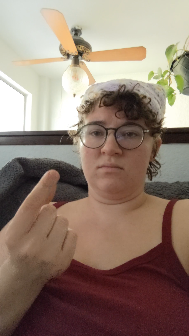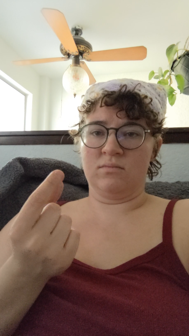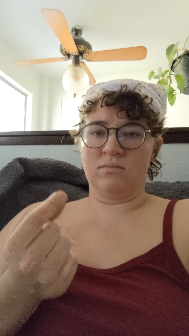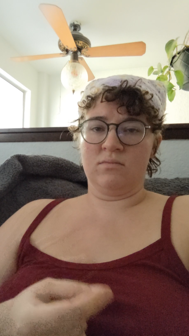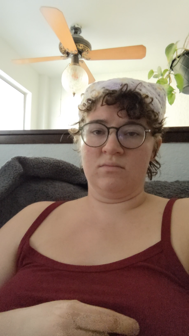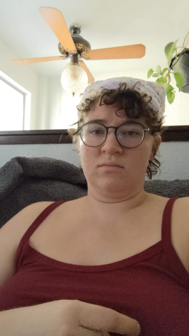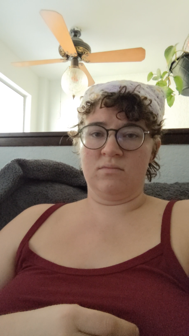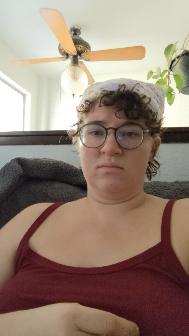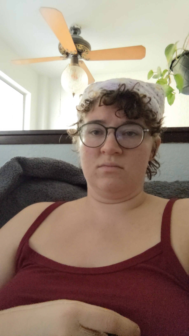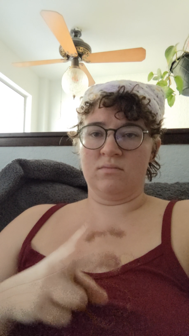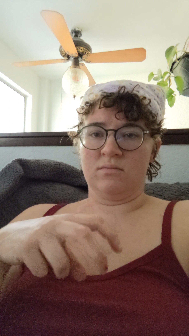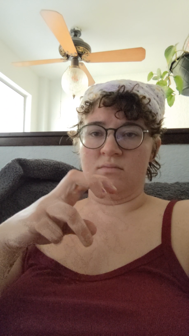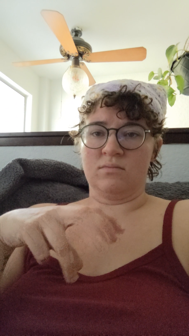potato